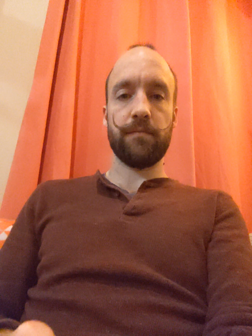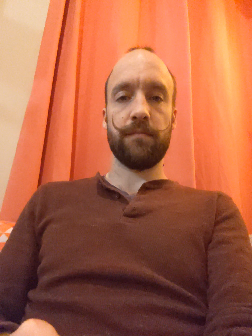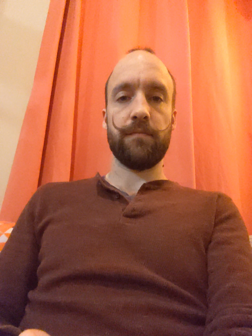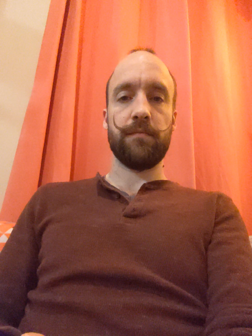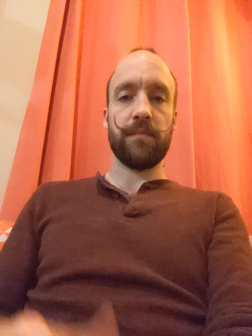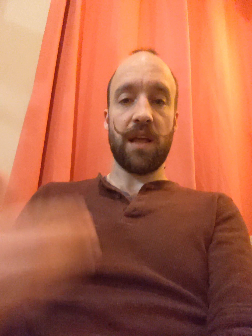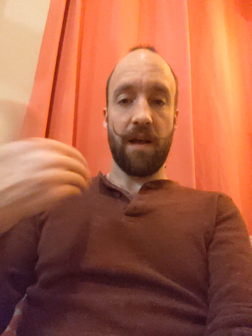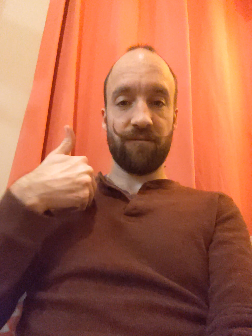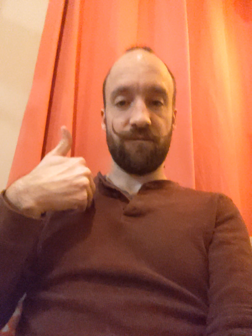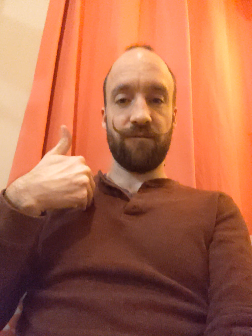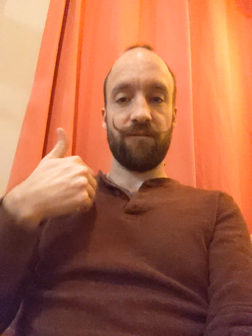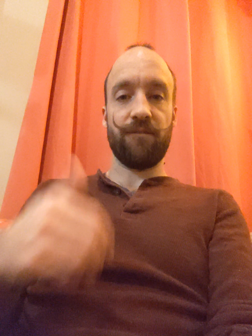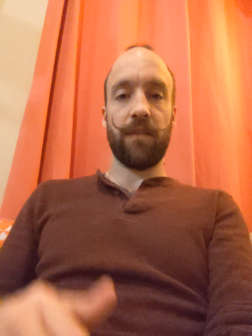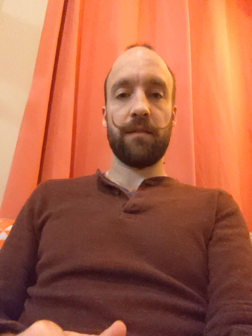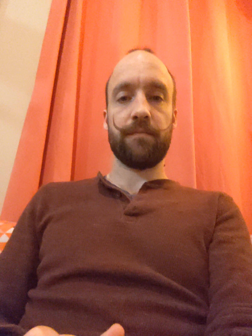have